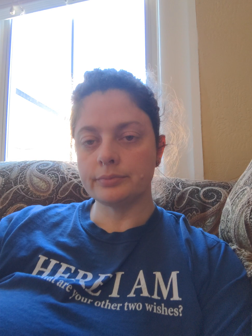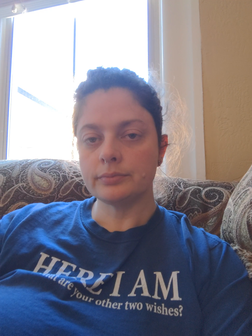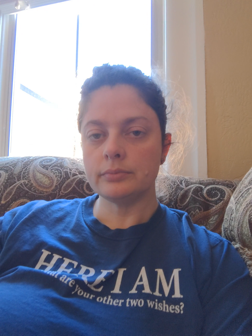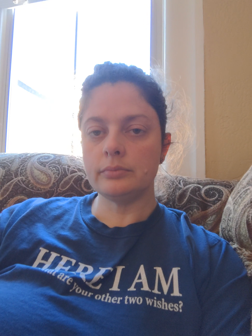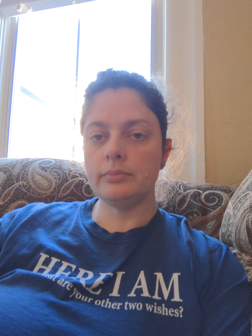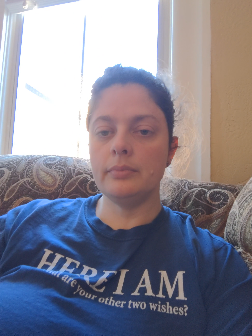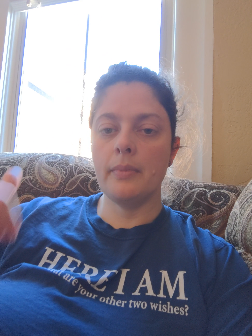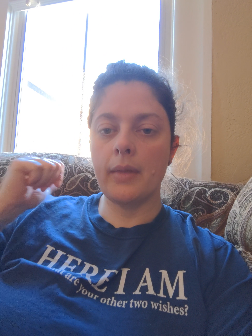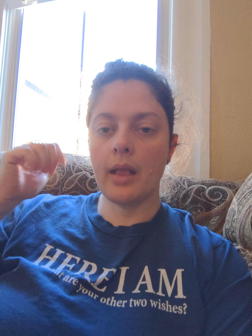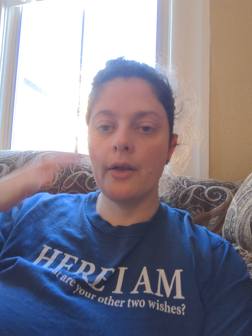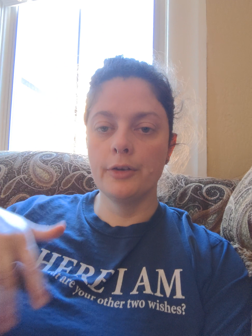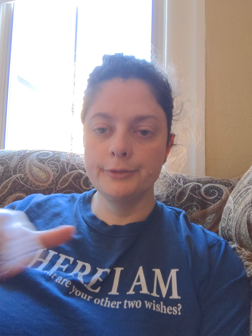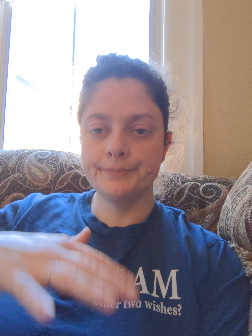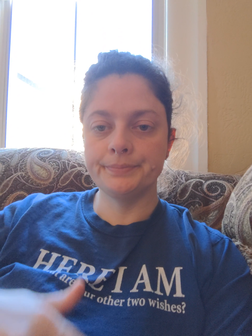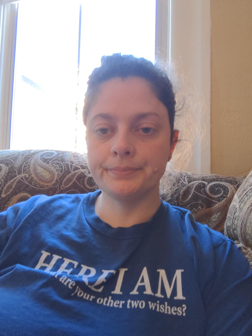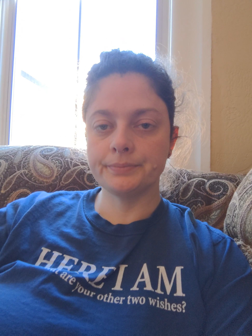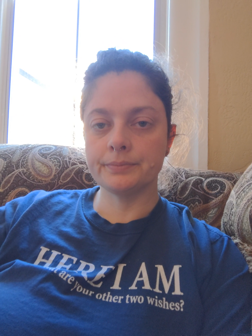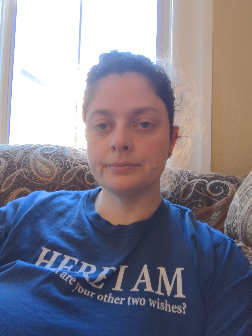backyard